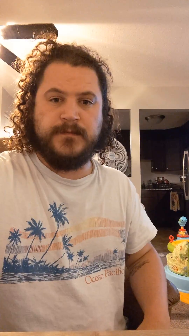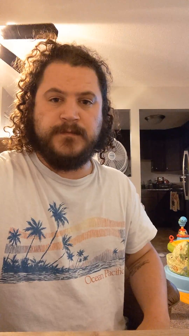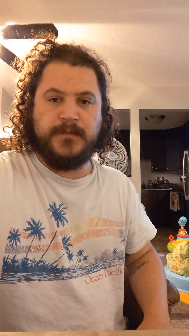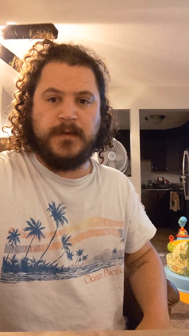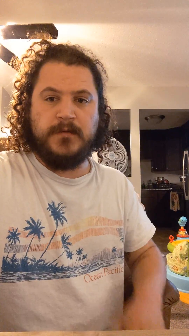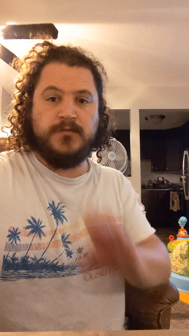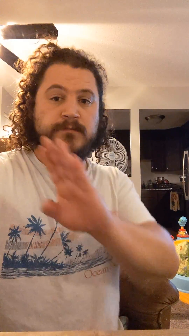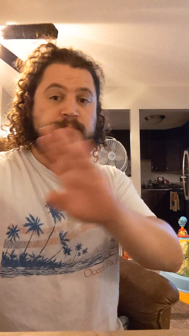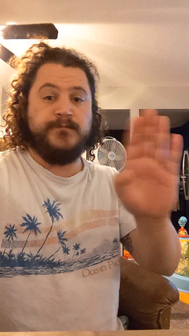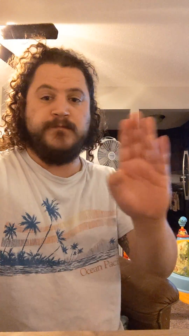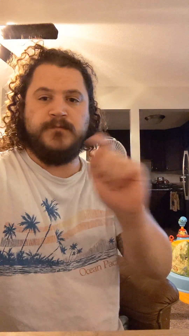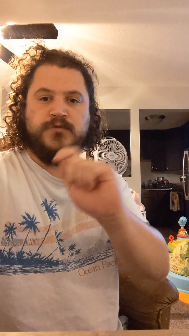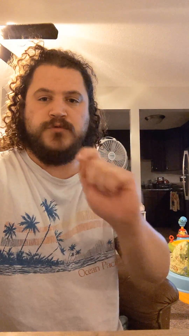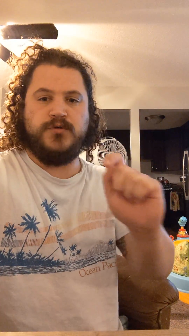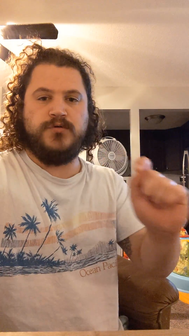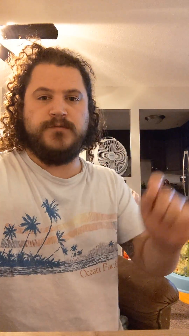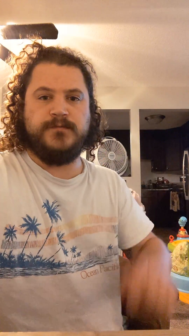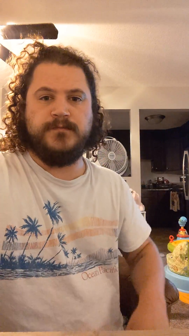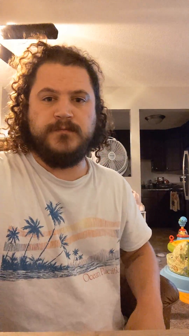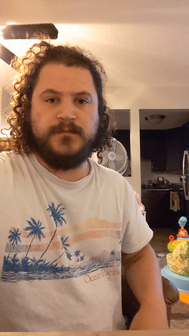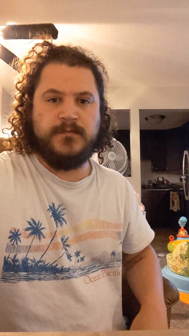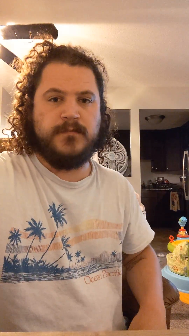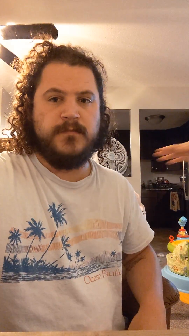chalk